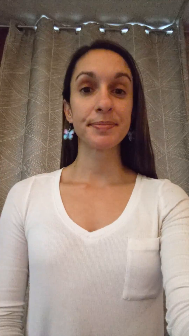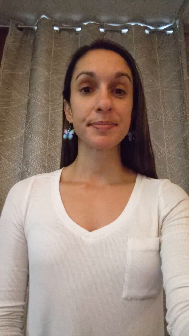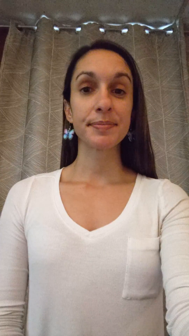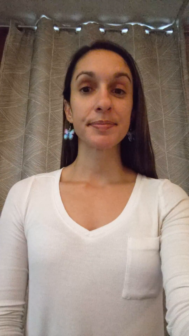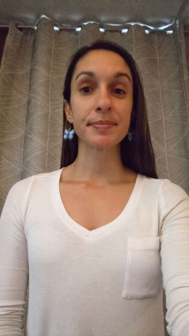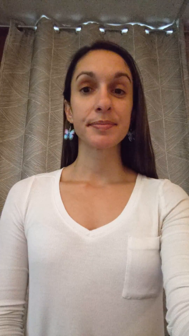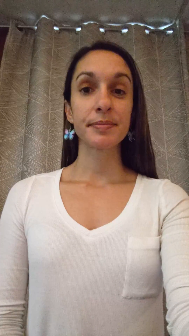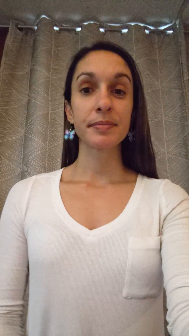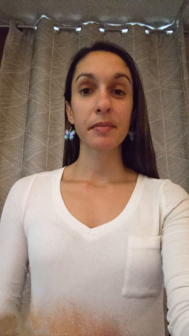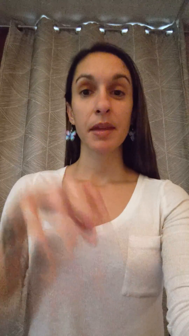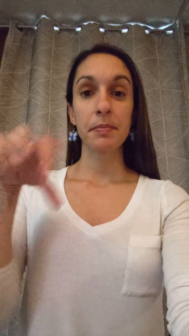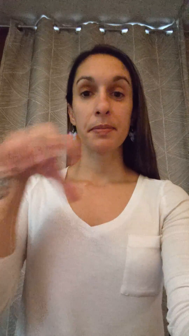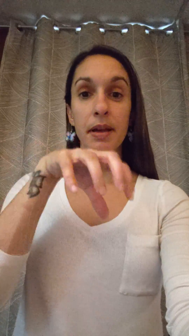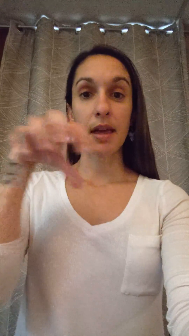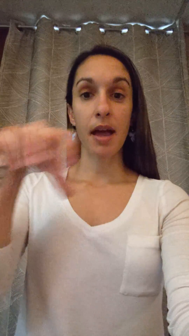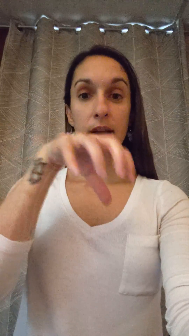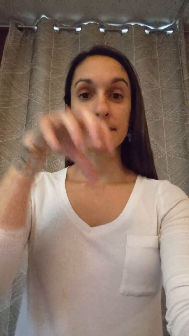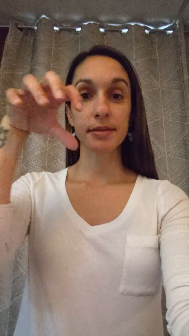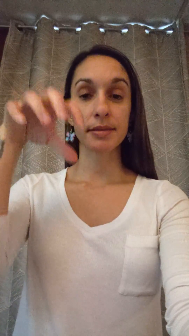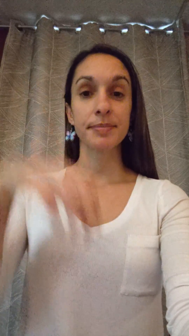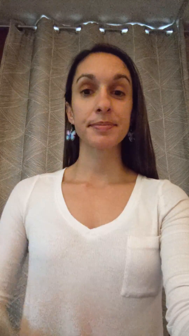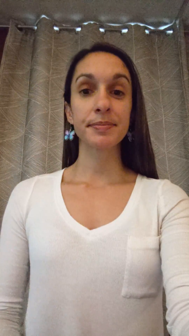block